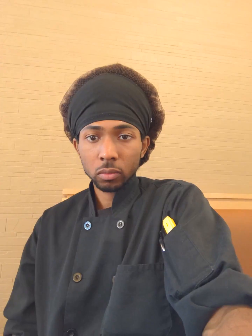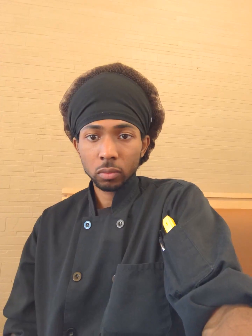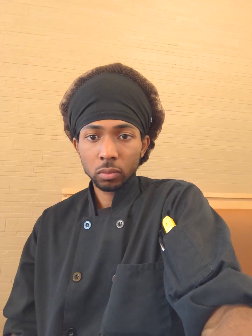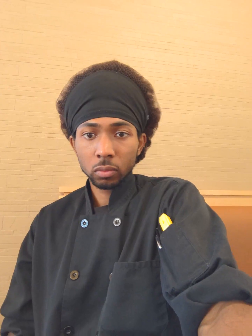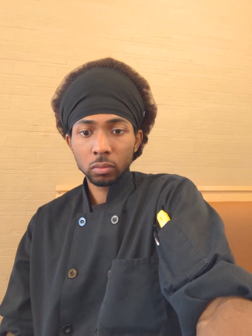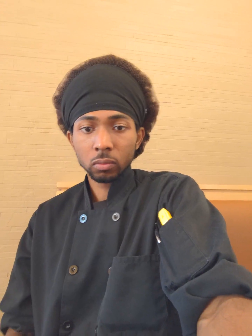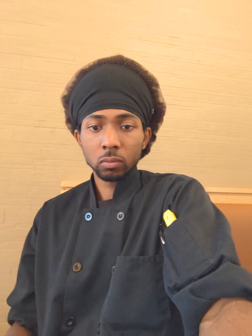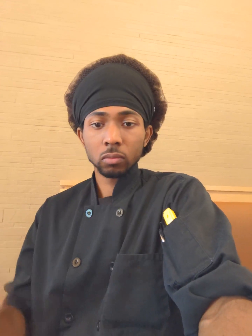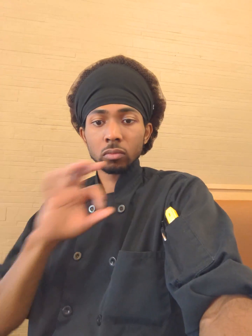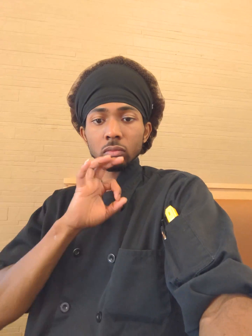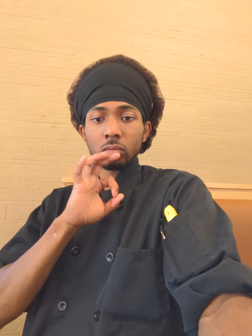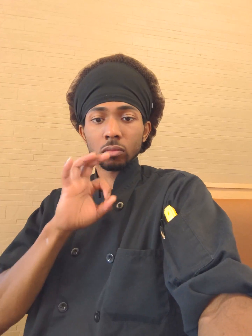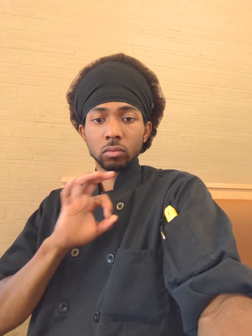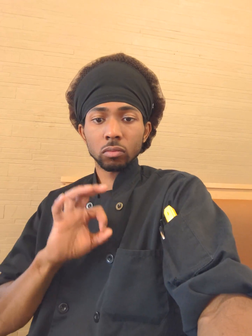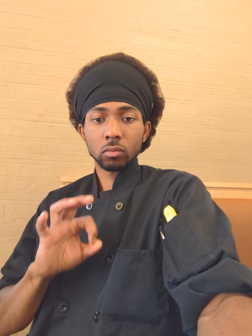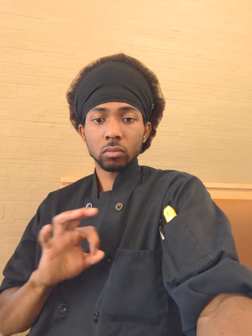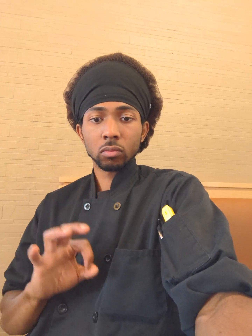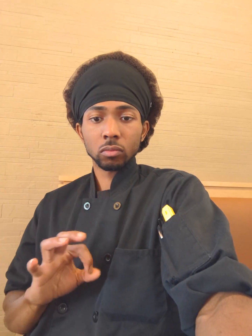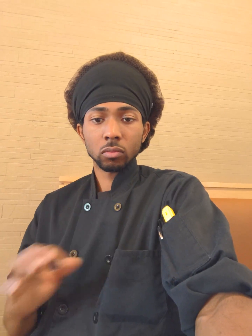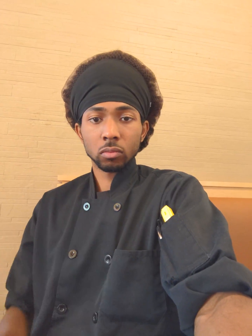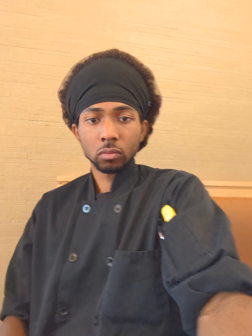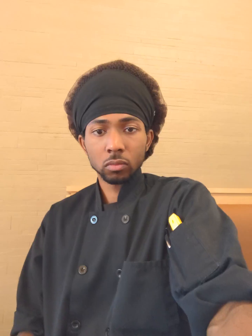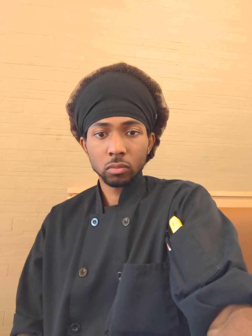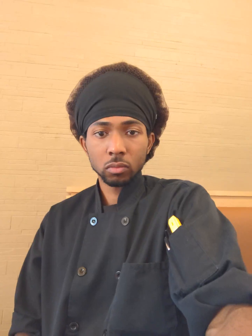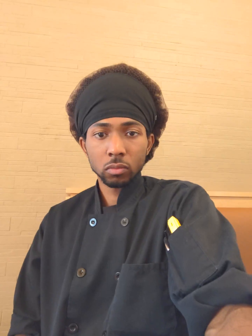button